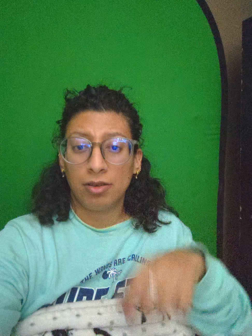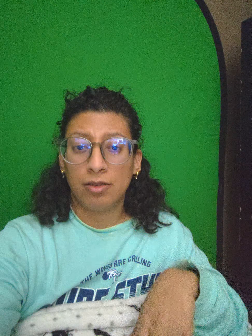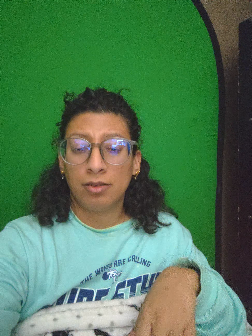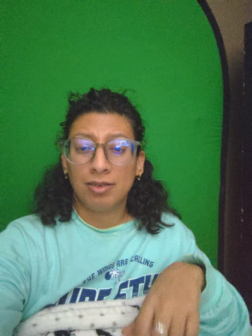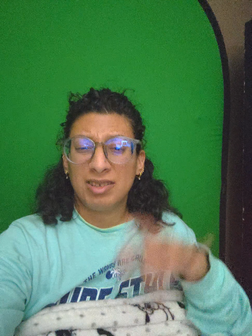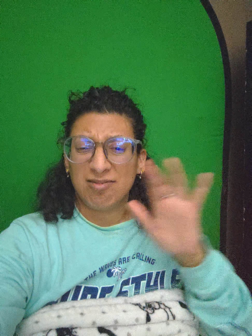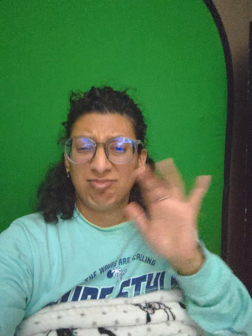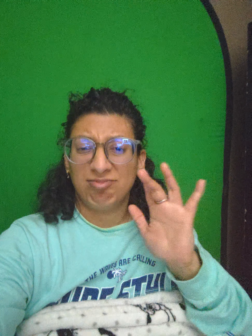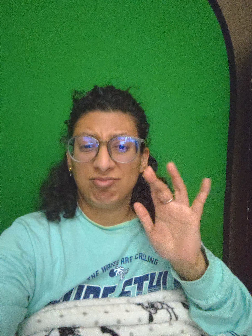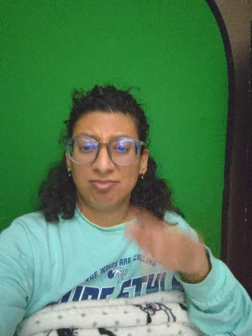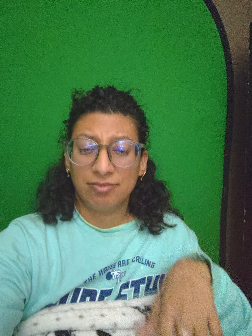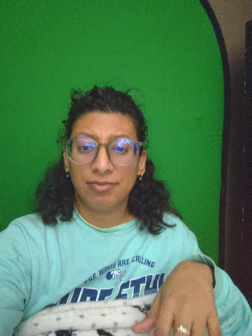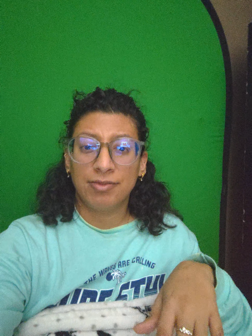yucky